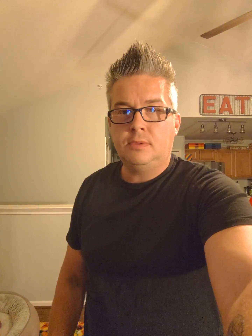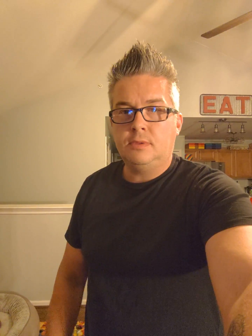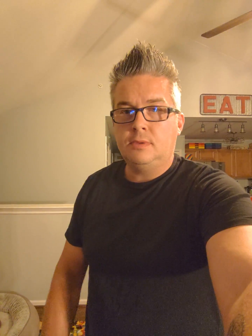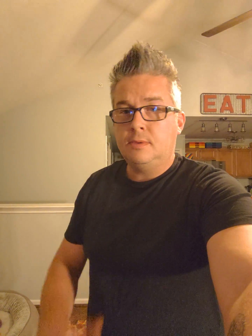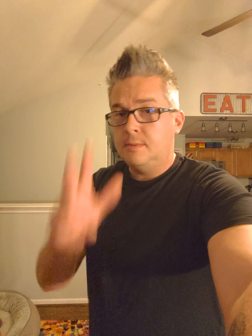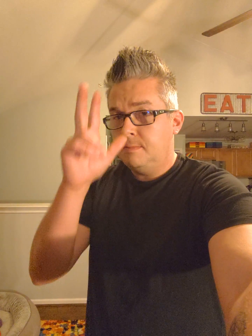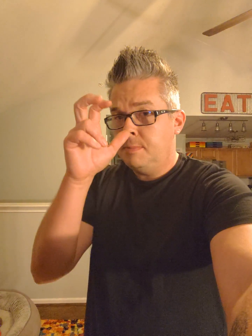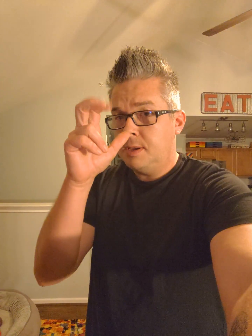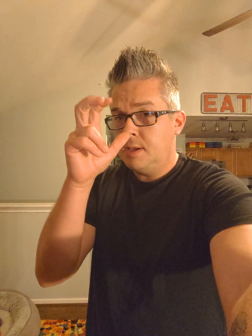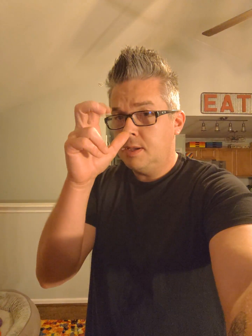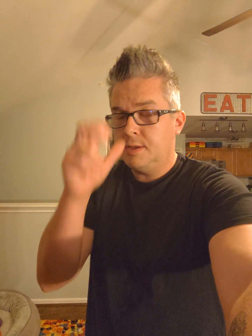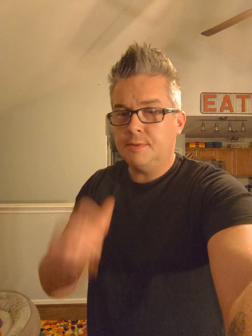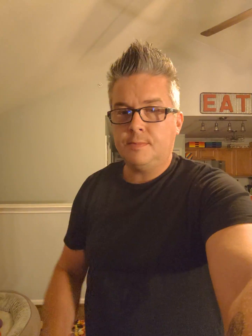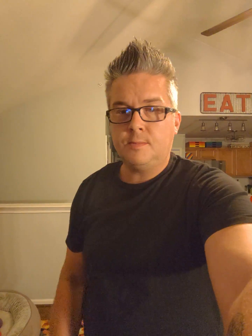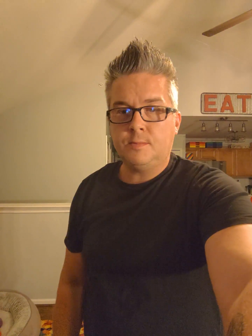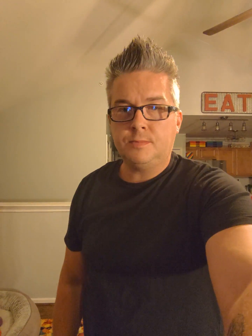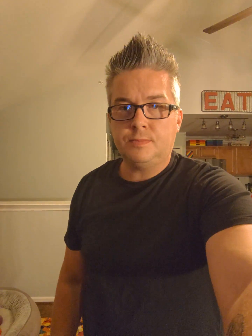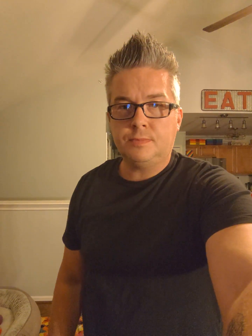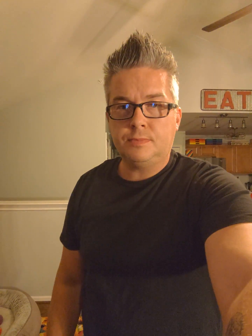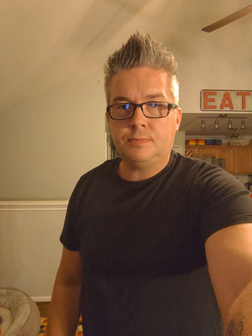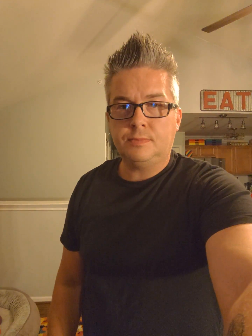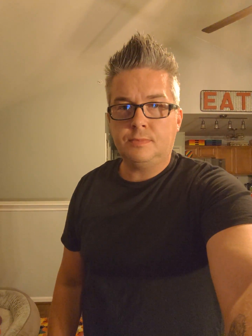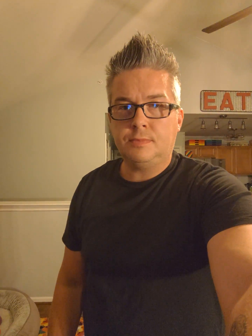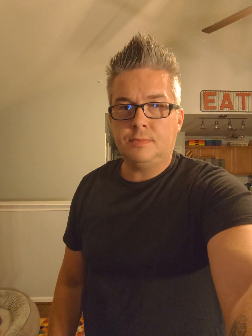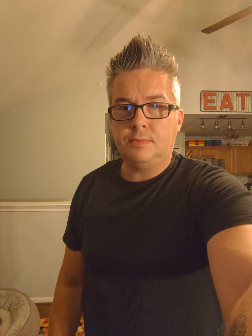ant